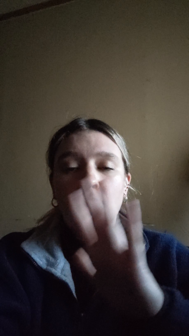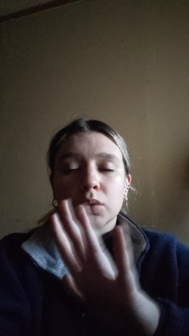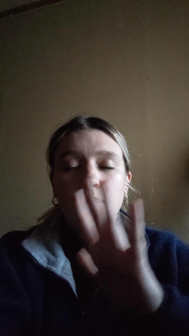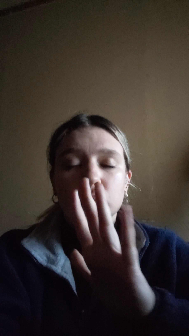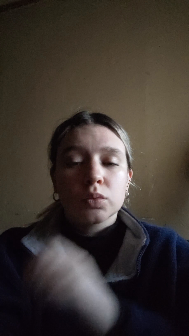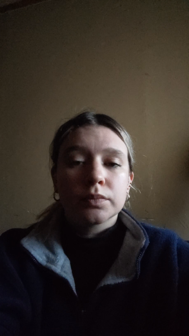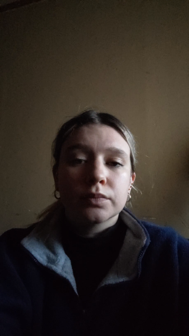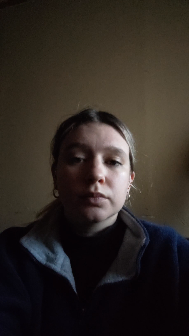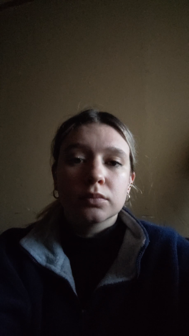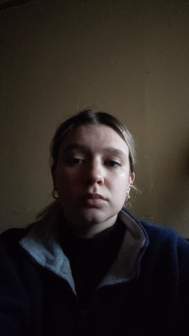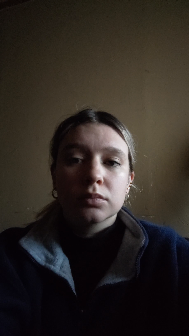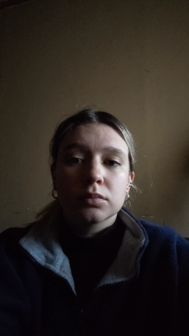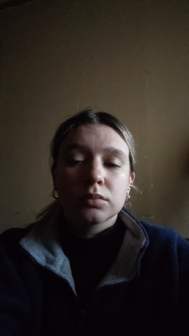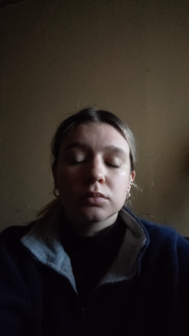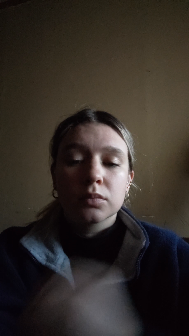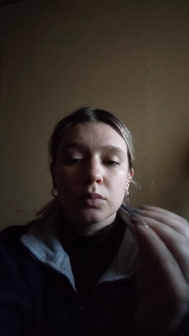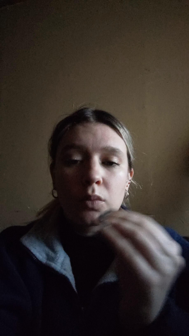more